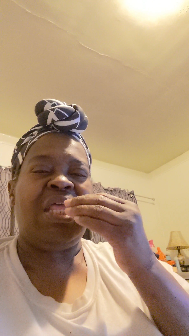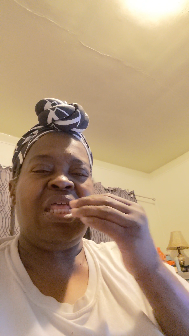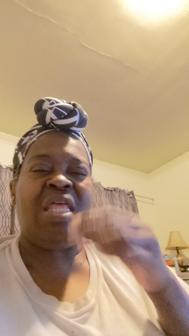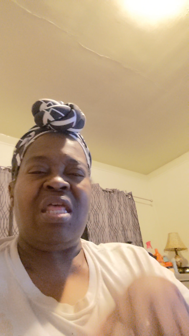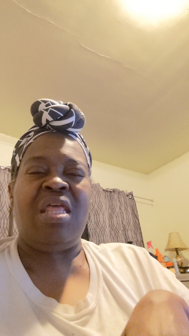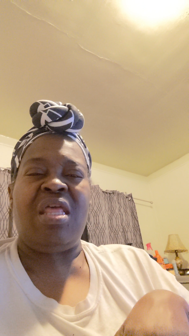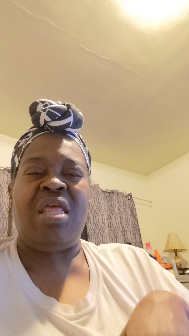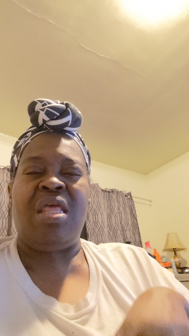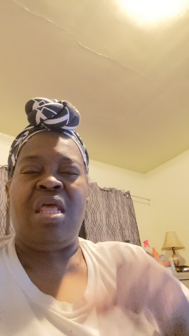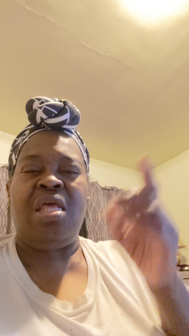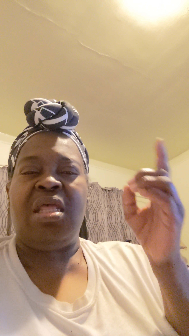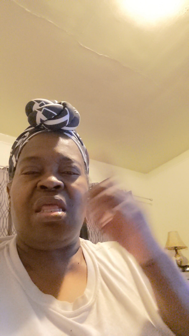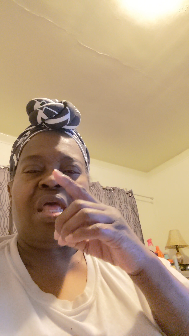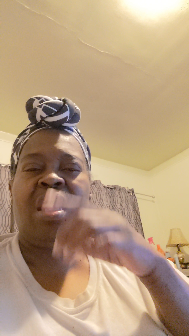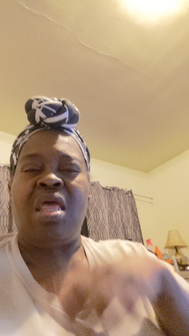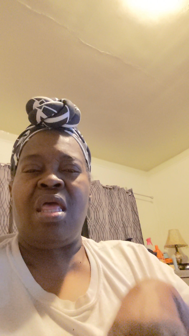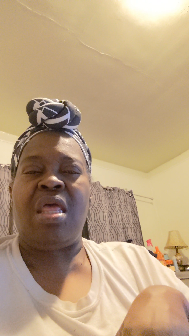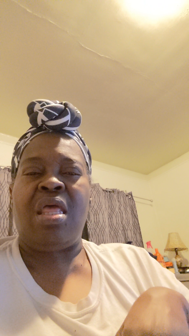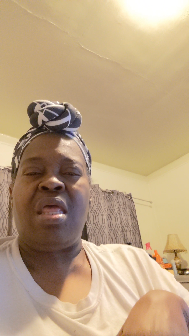day